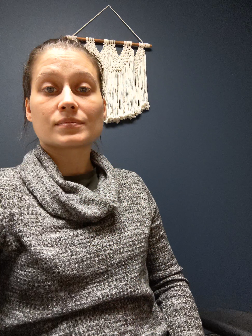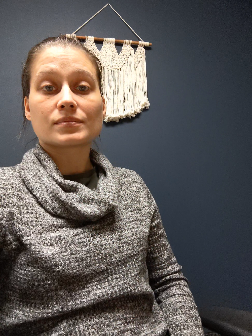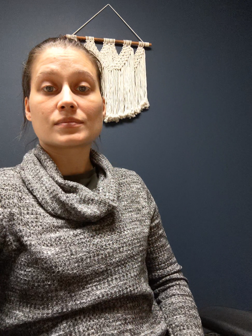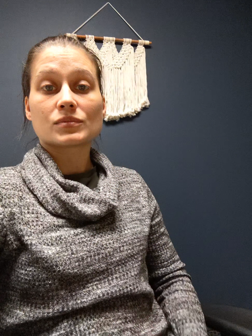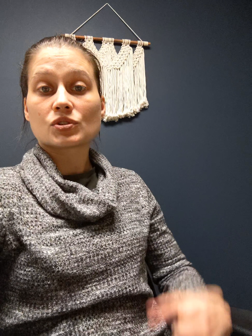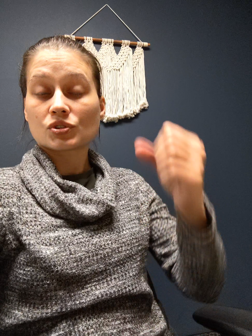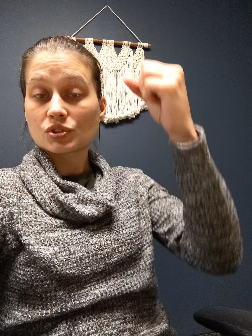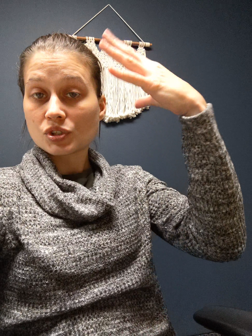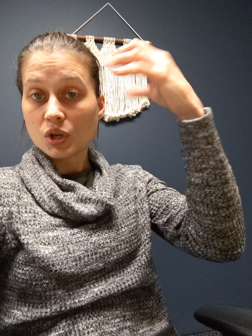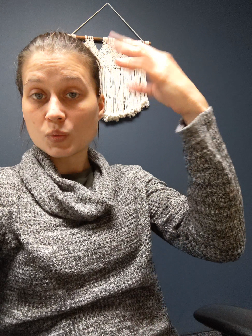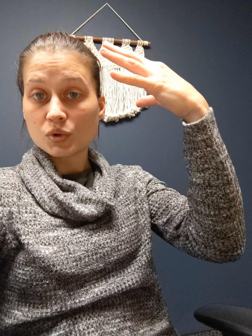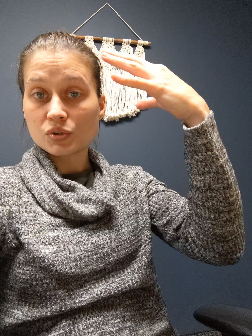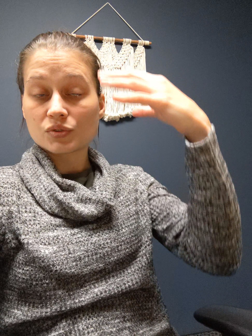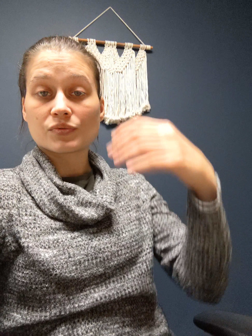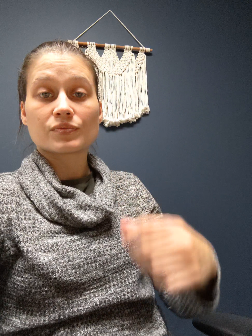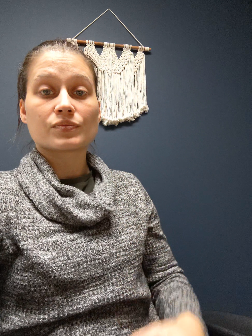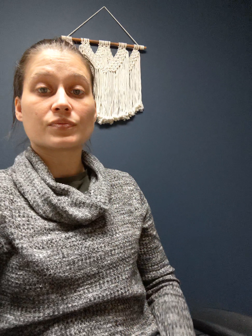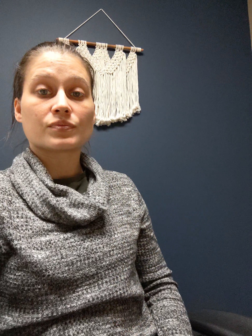shower